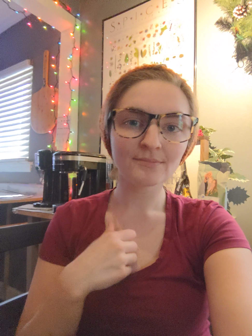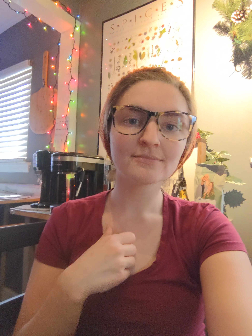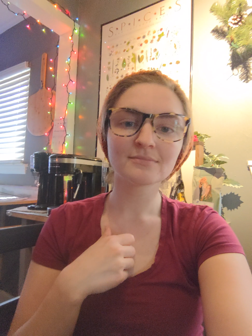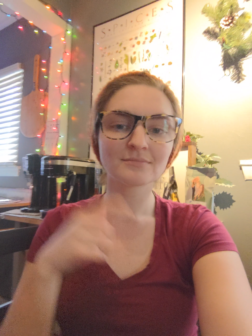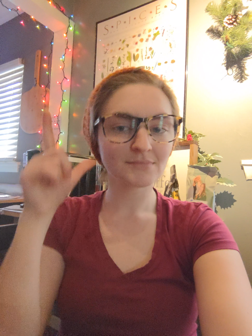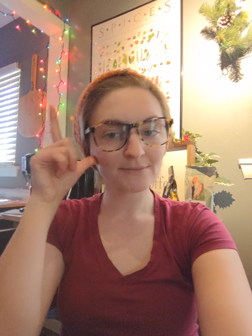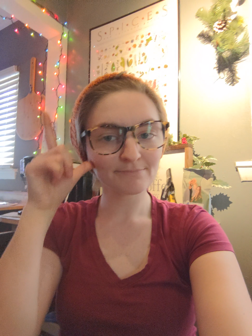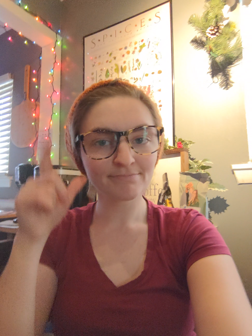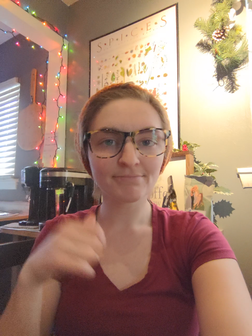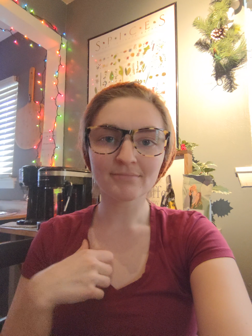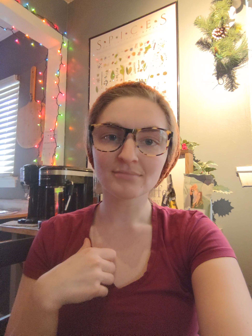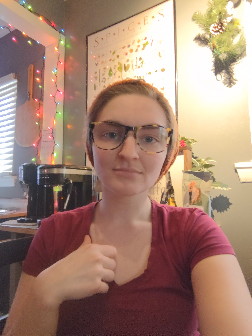listen